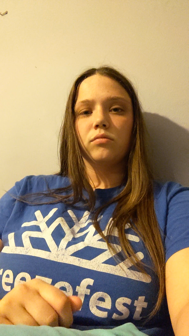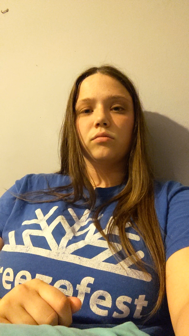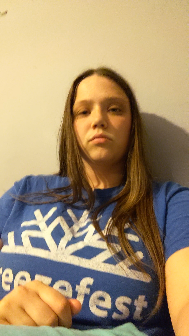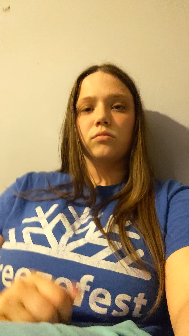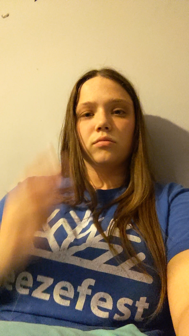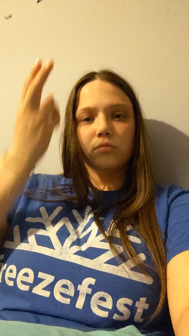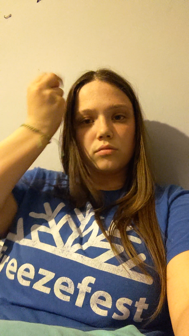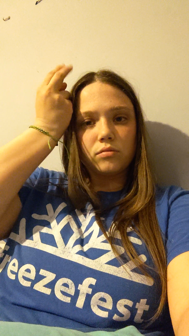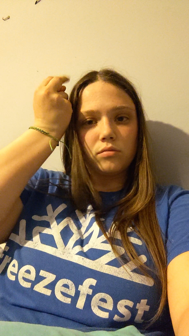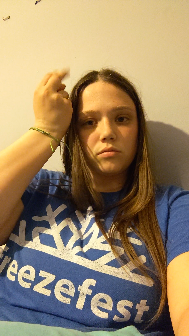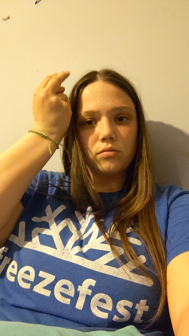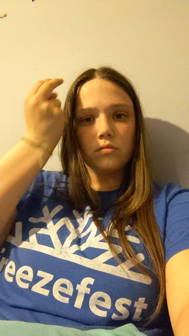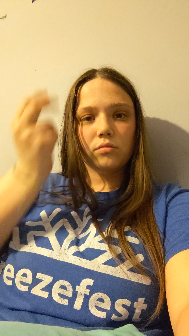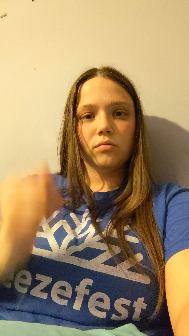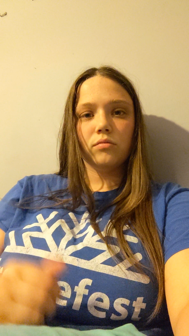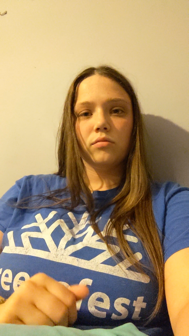rabbit